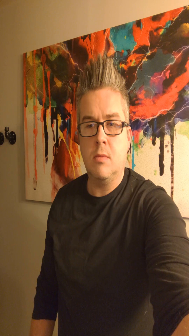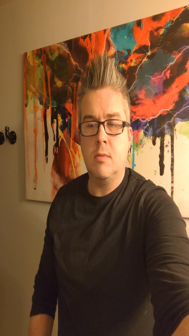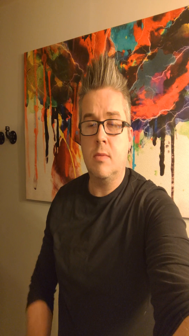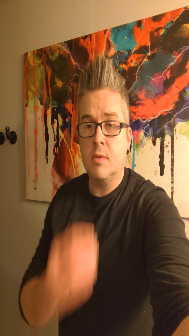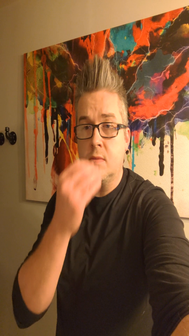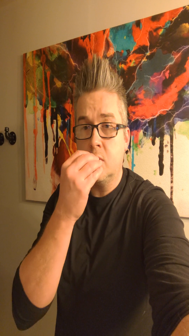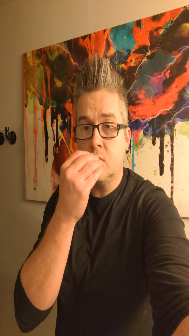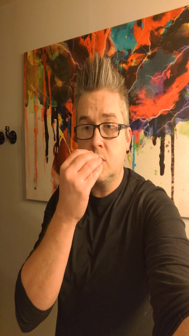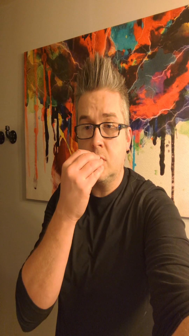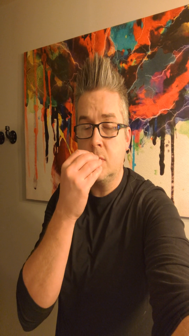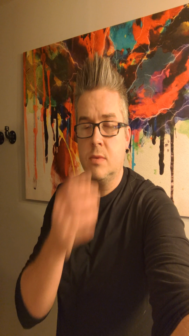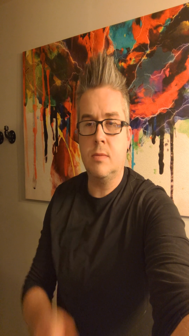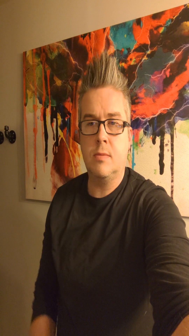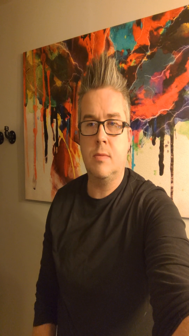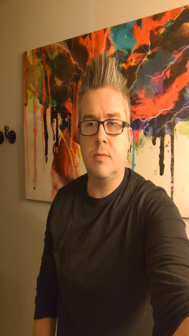food